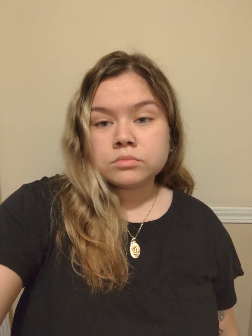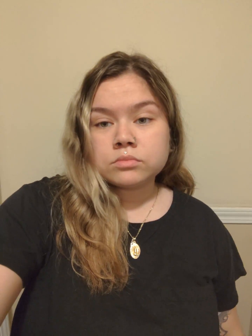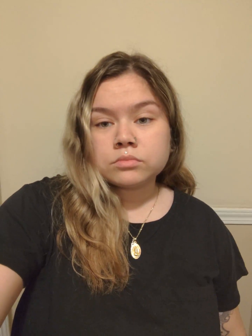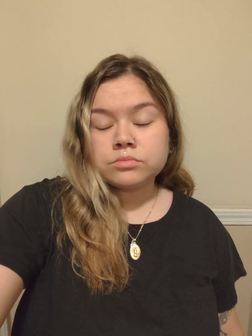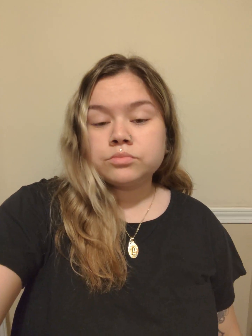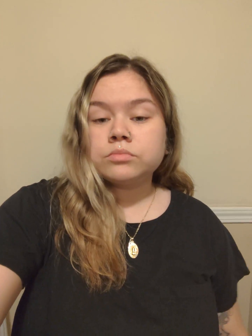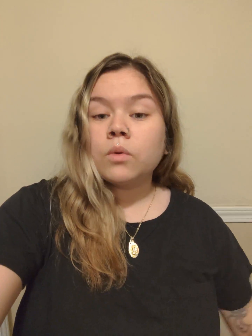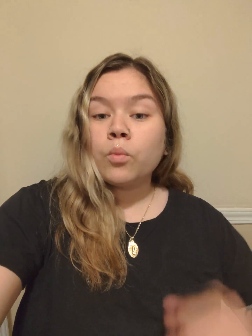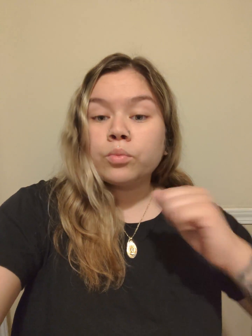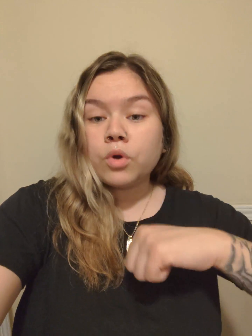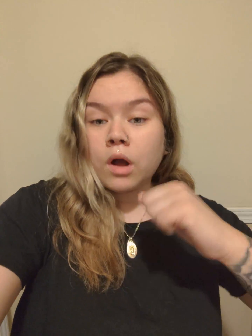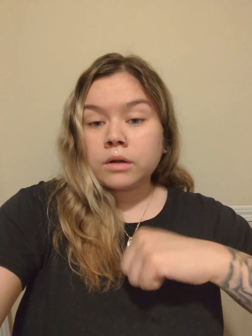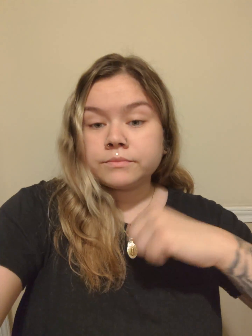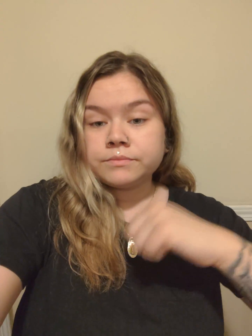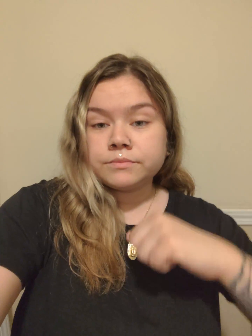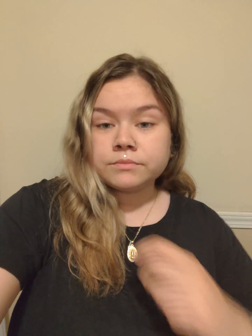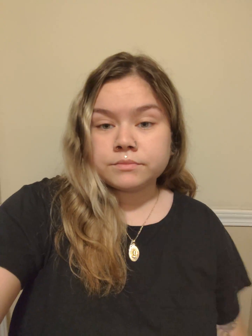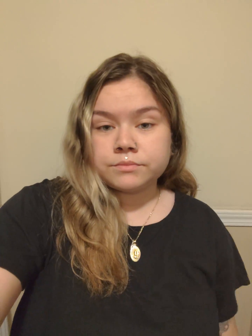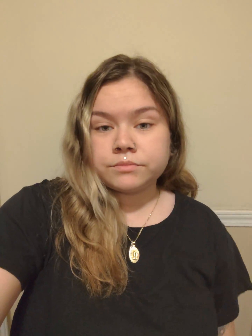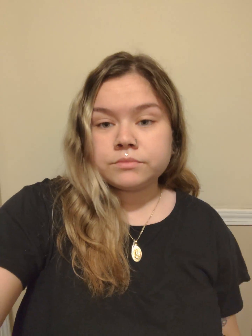rock